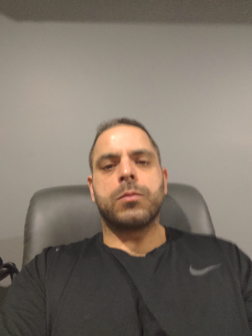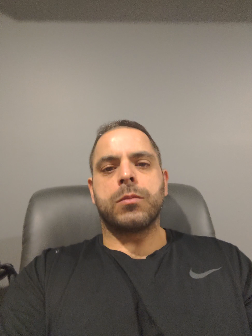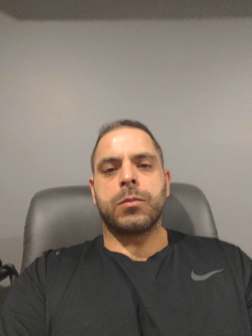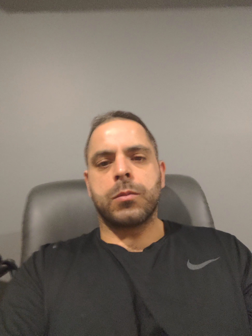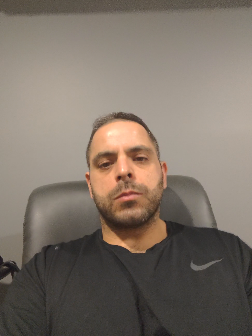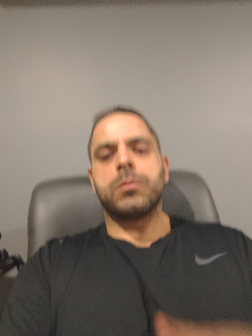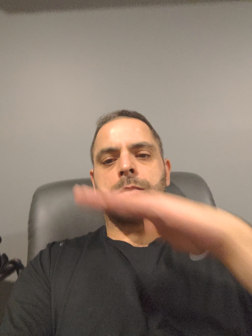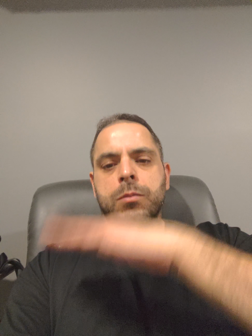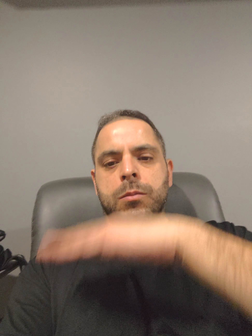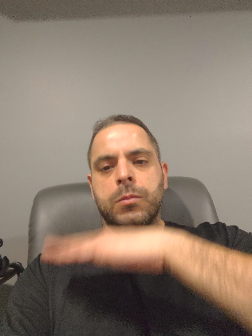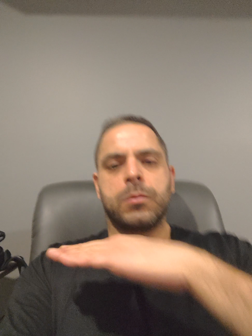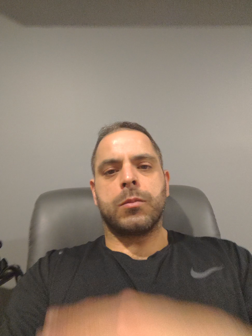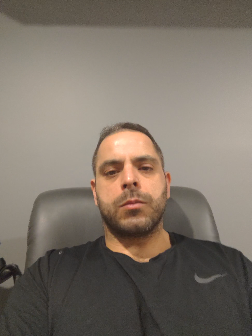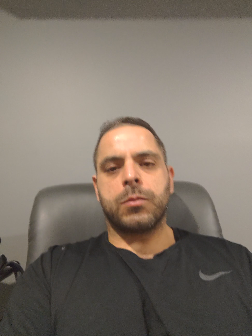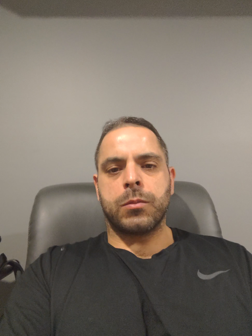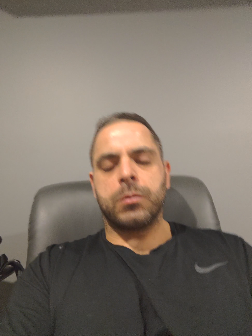table